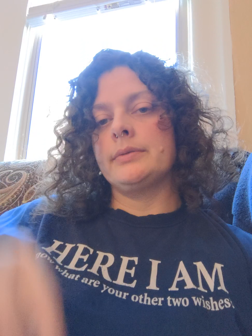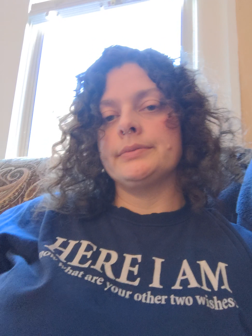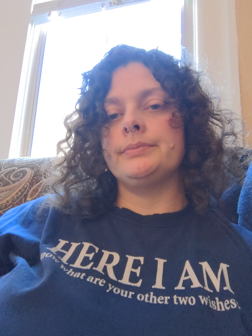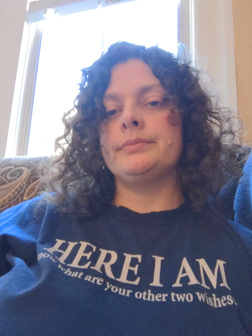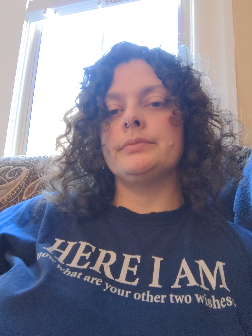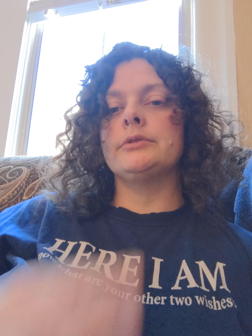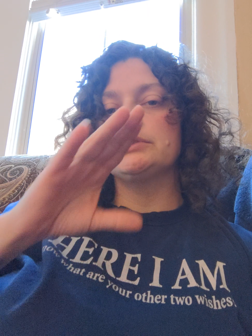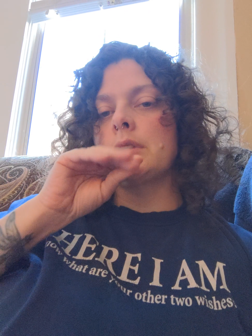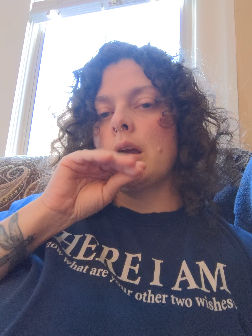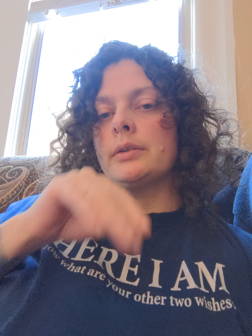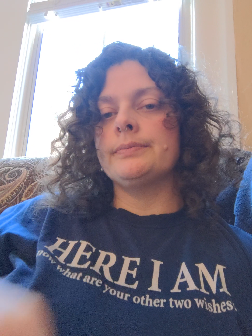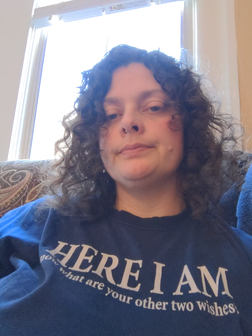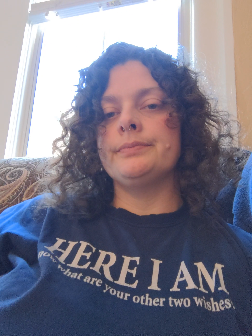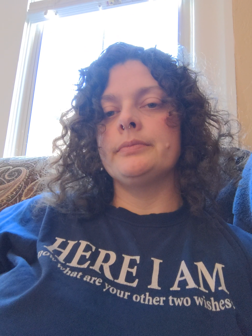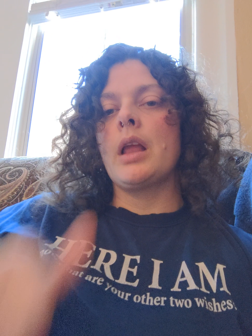duck